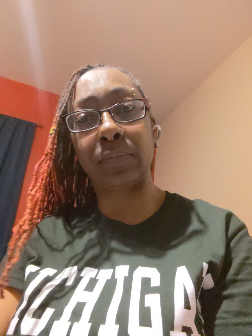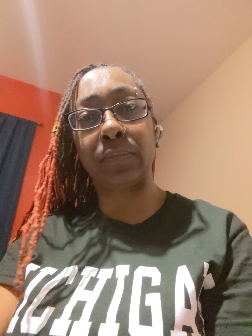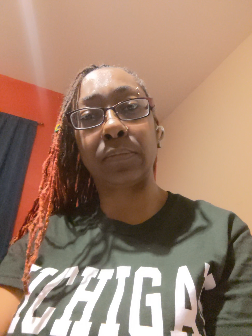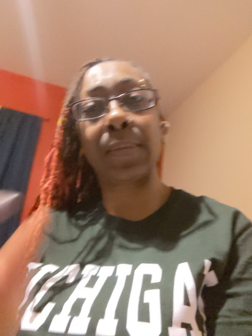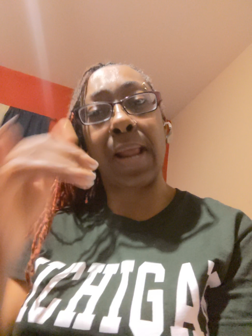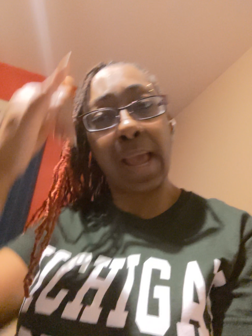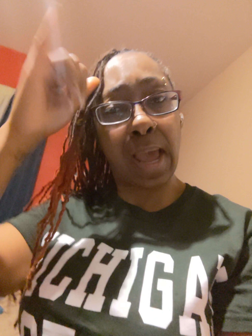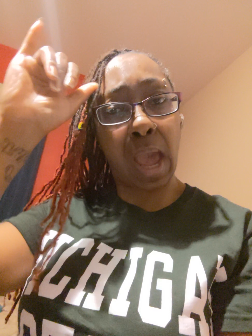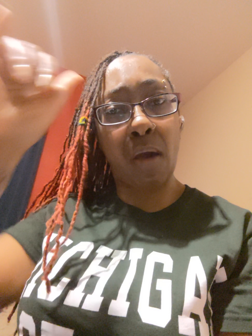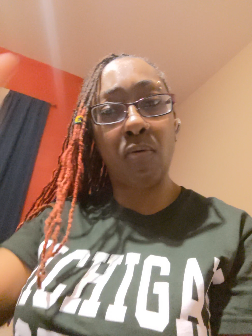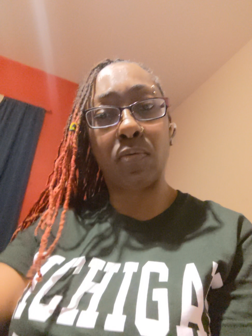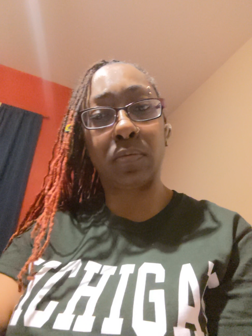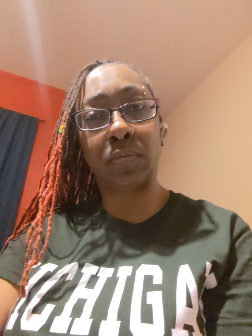cow